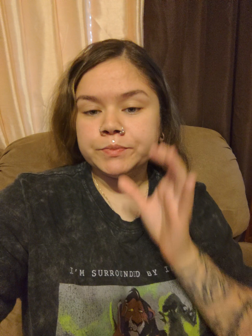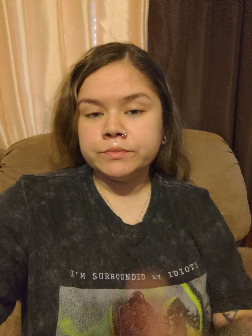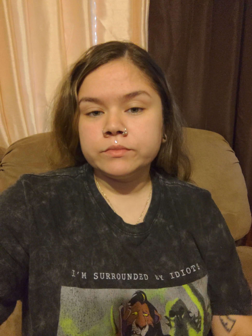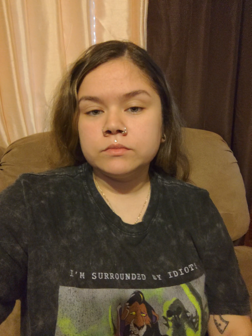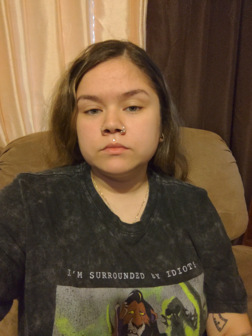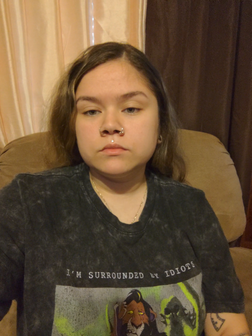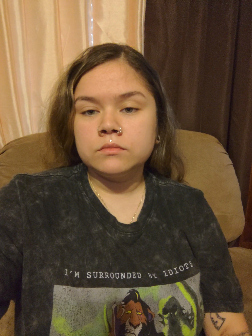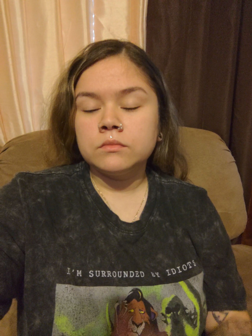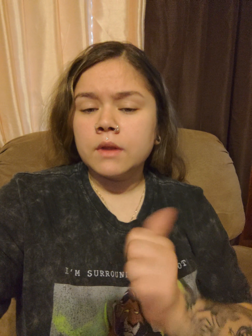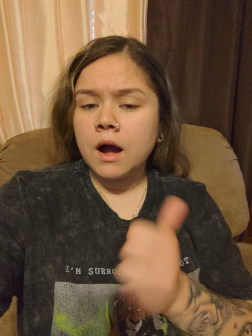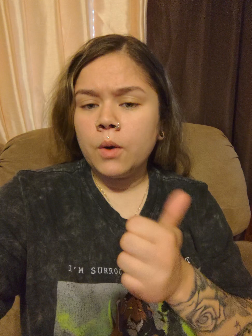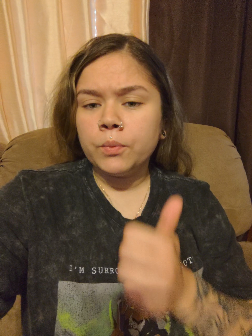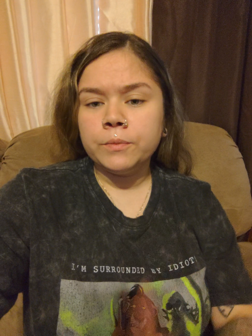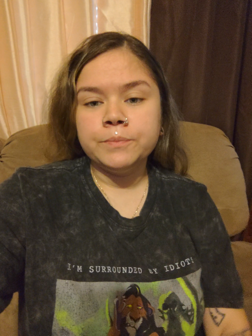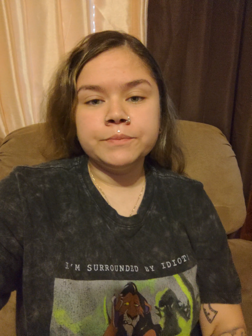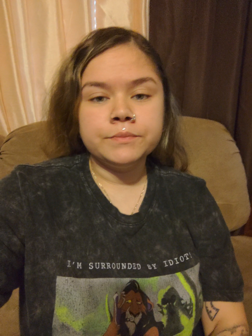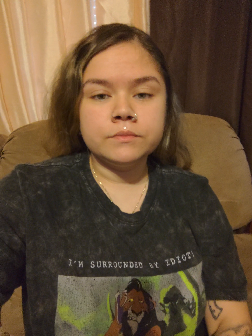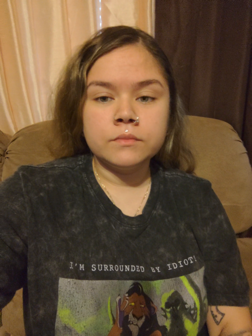how